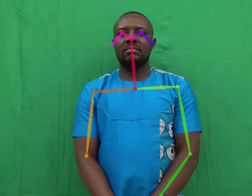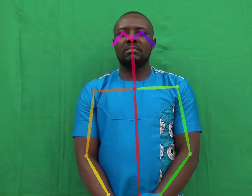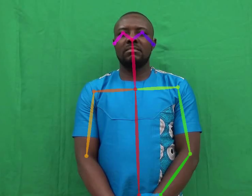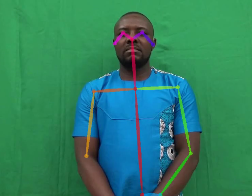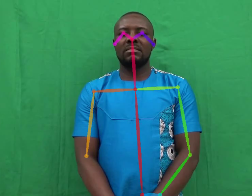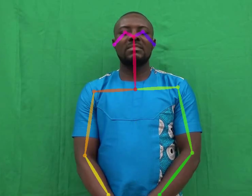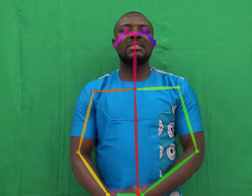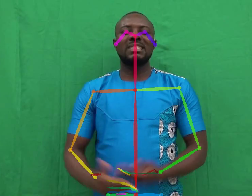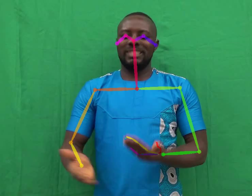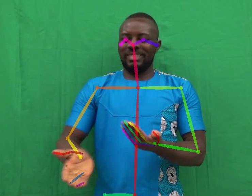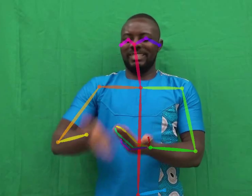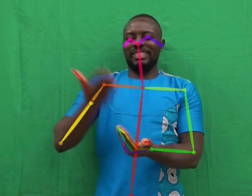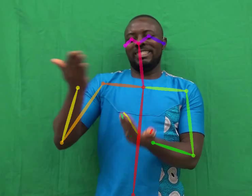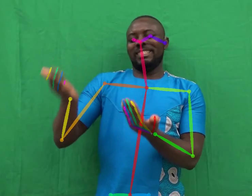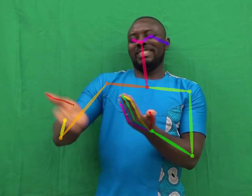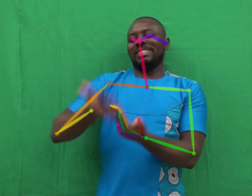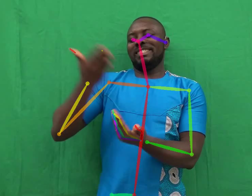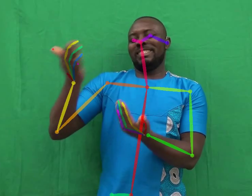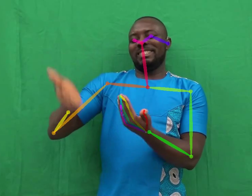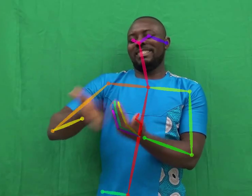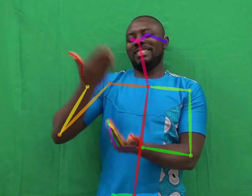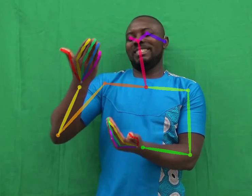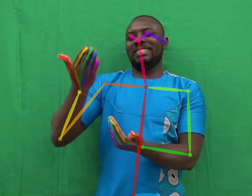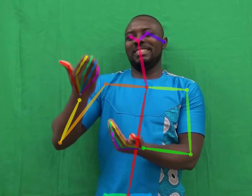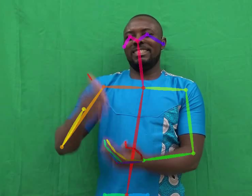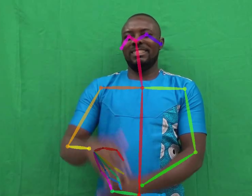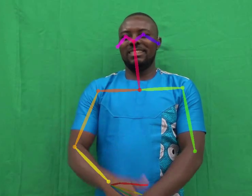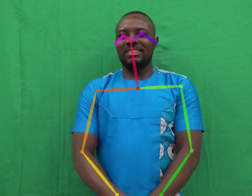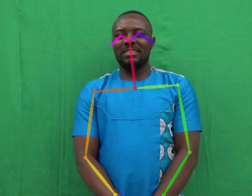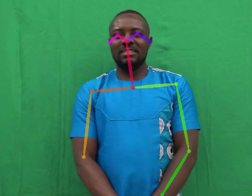easy